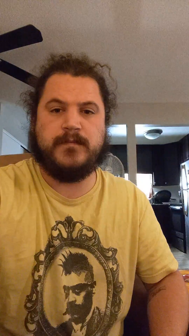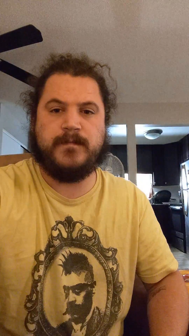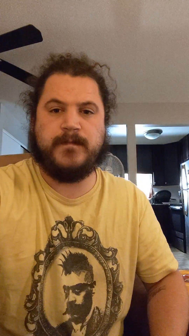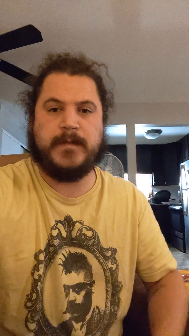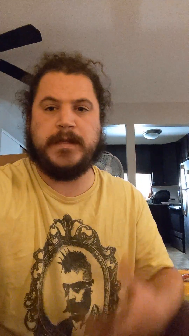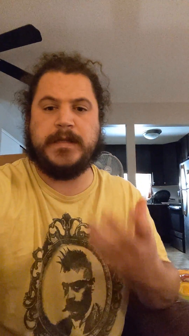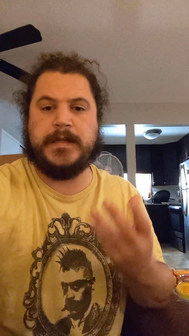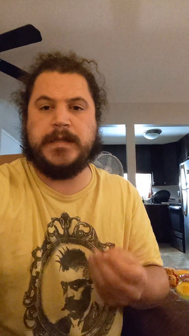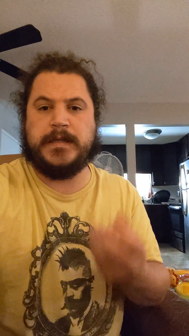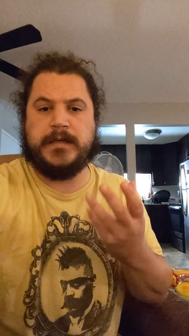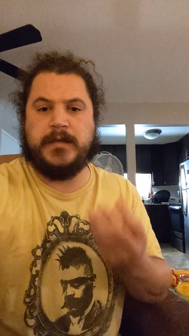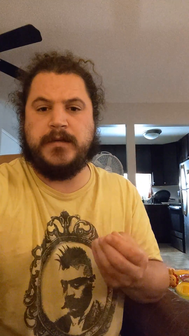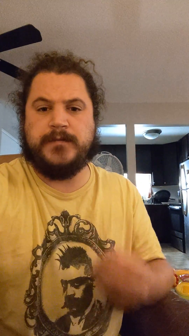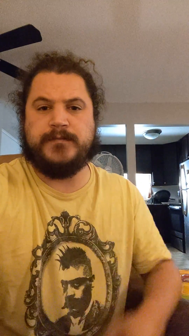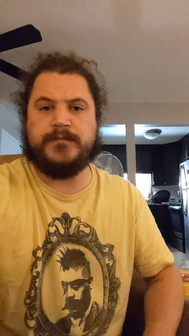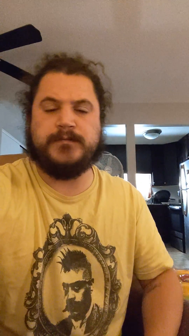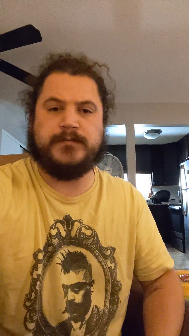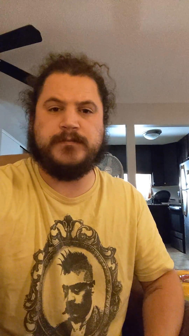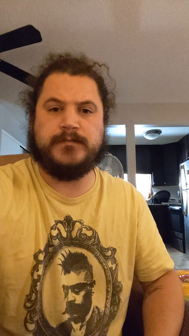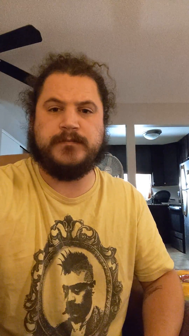gentle